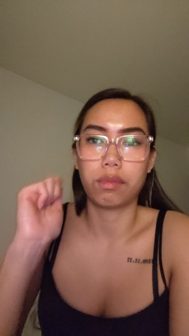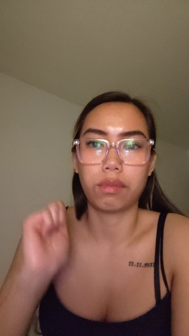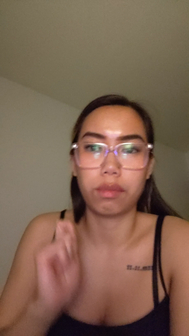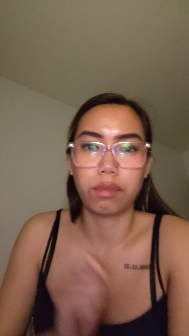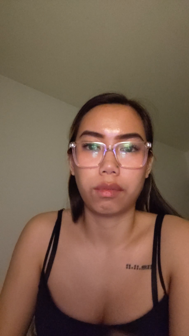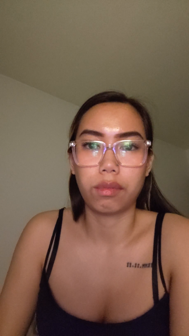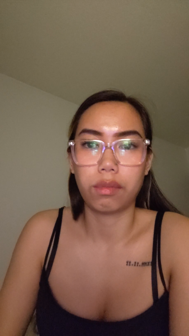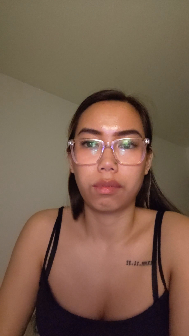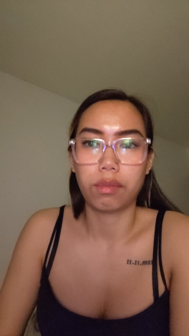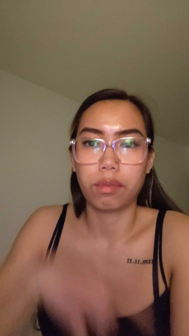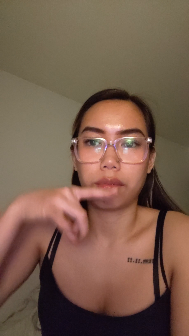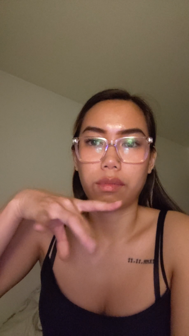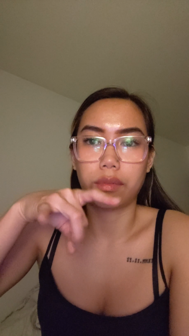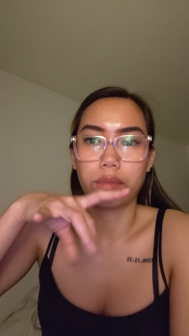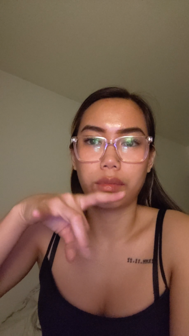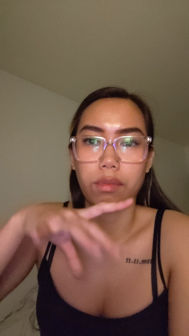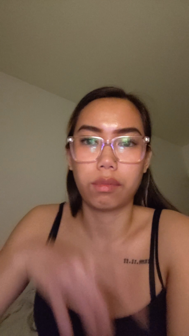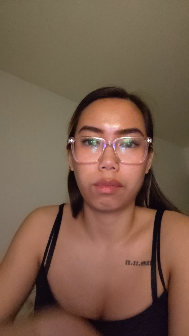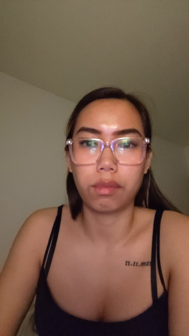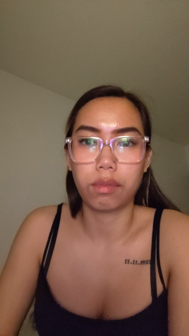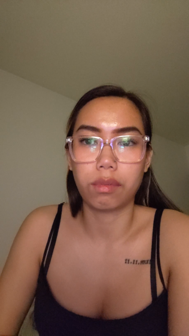pumpkin